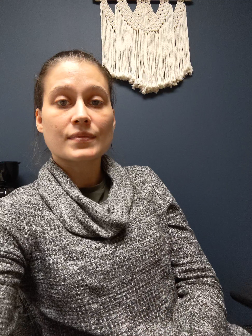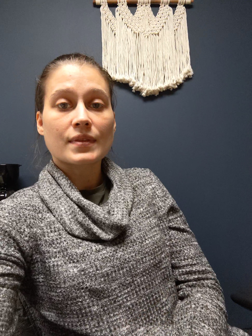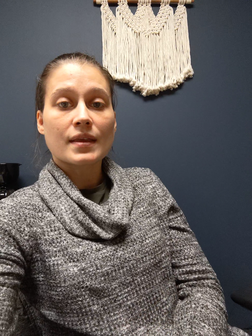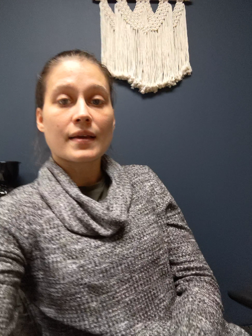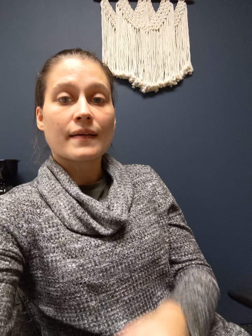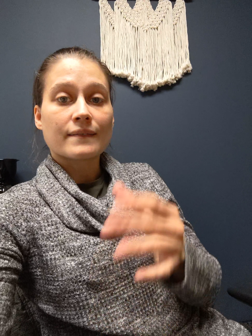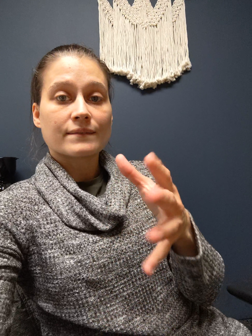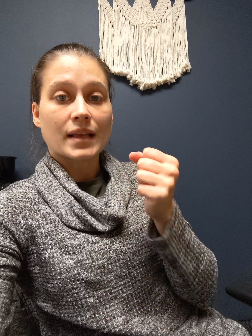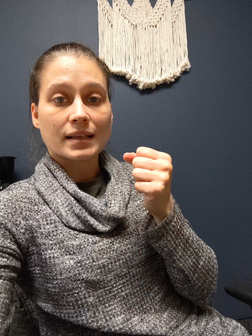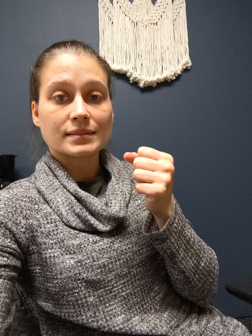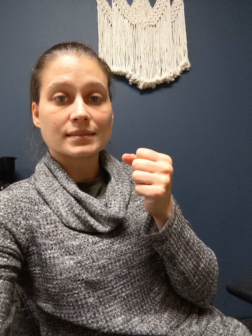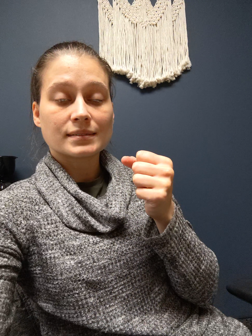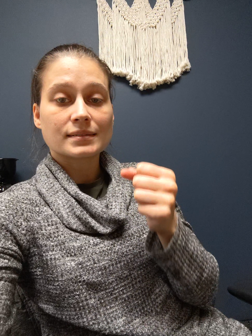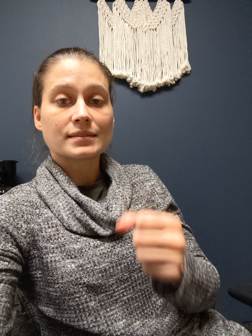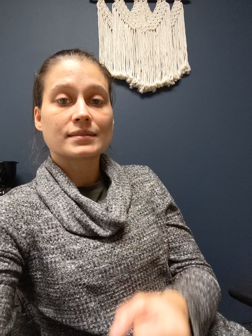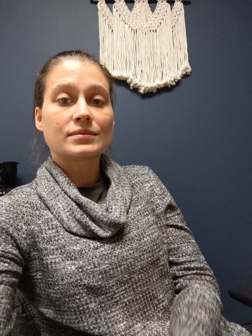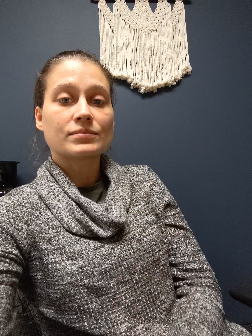fast